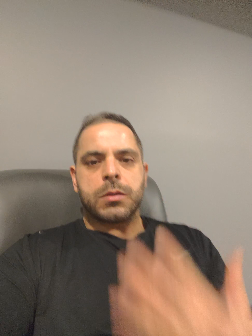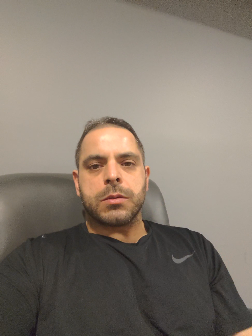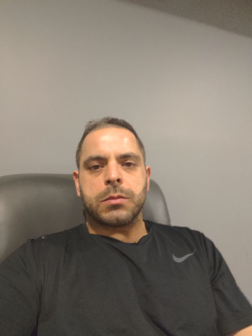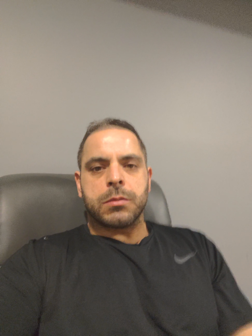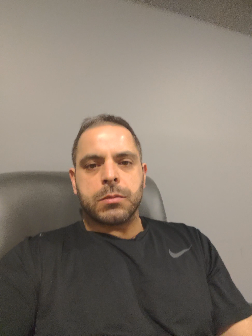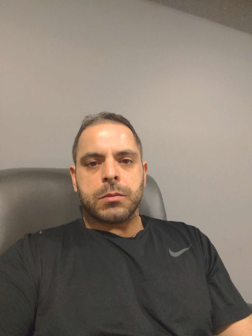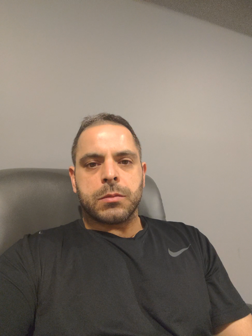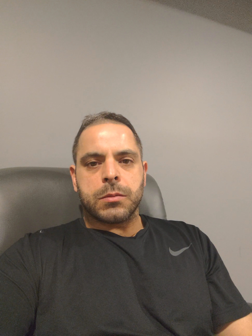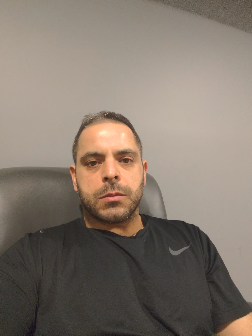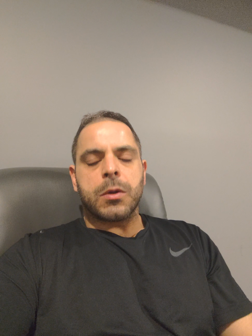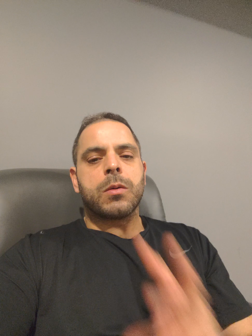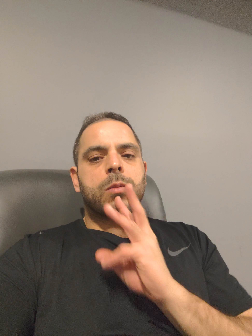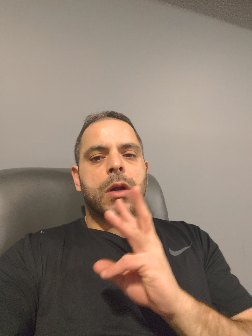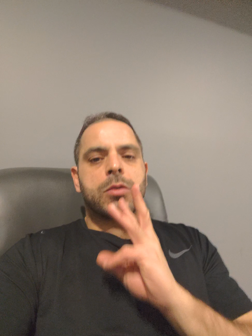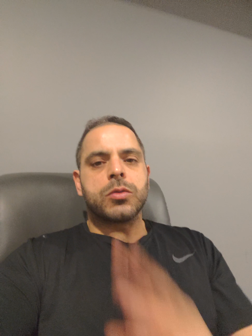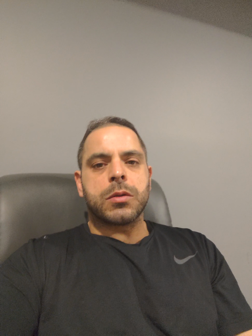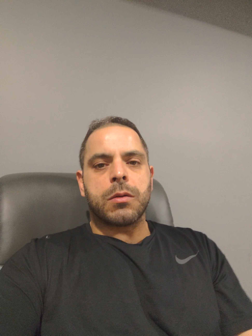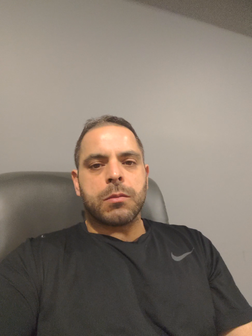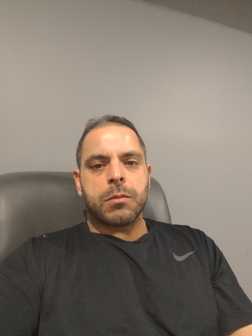water